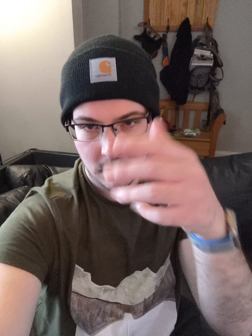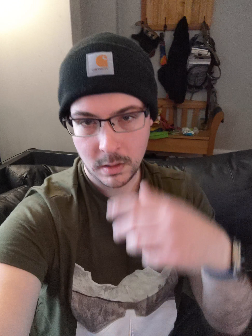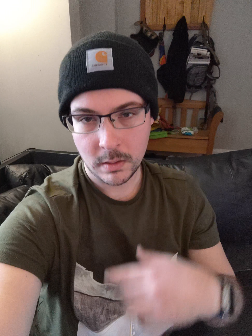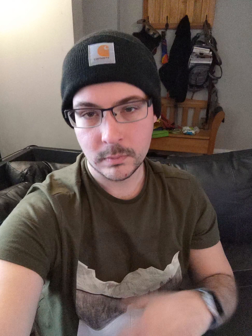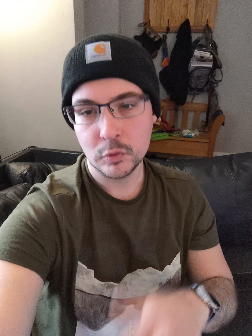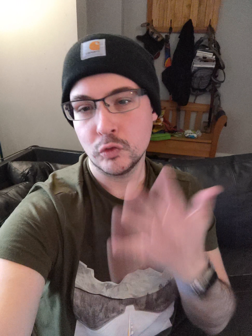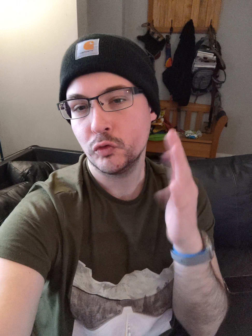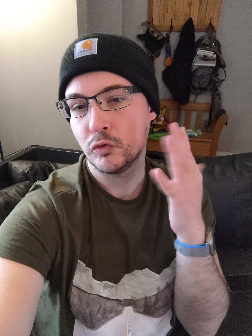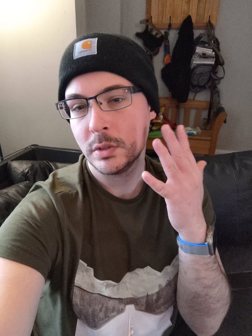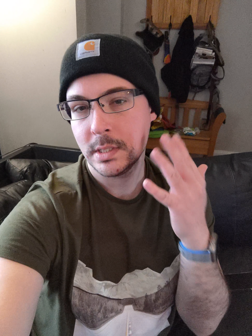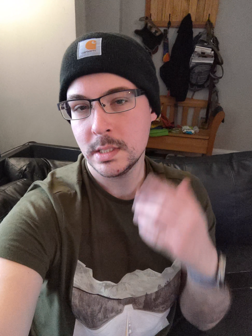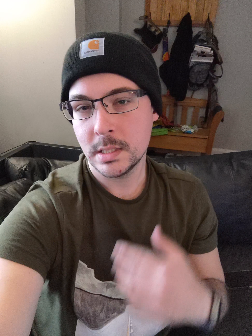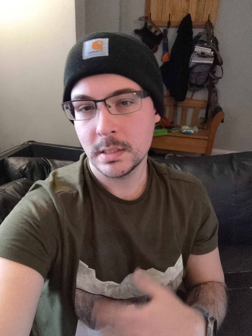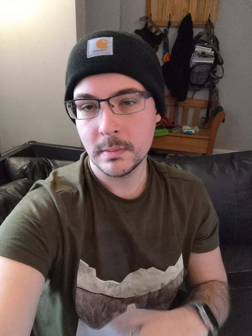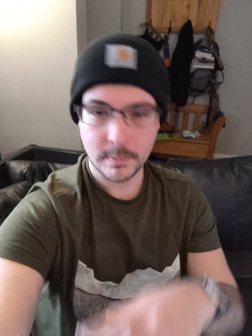tree